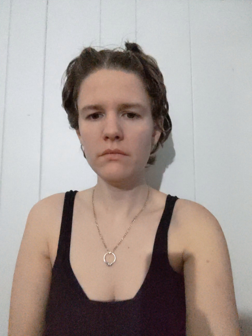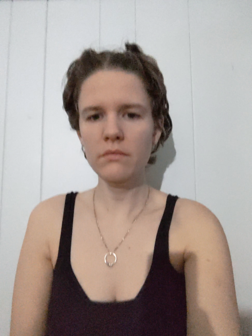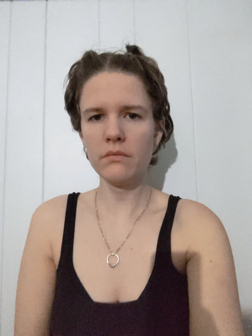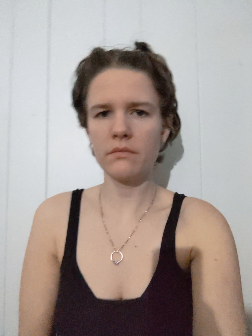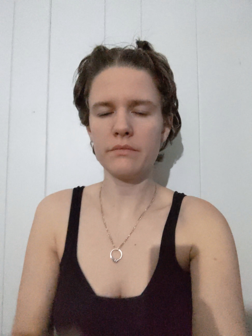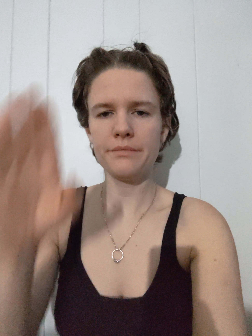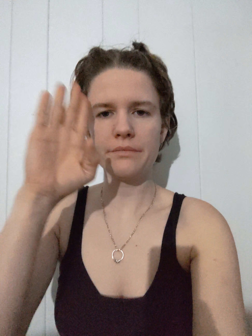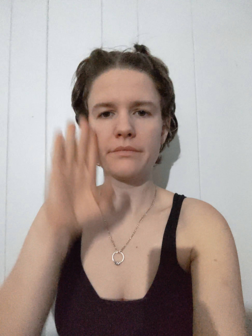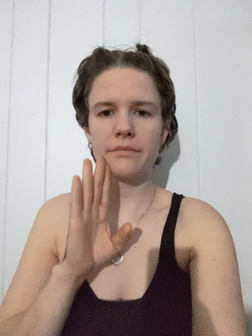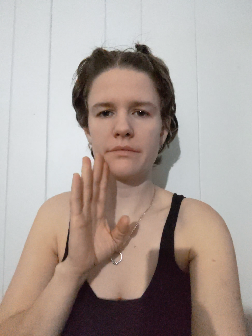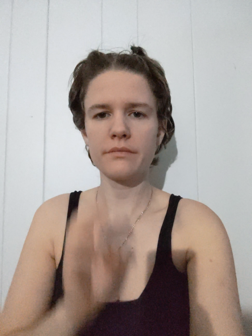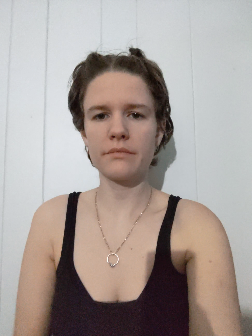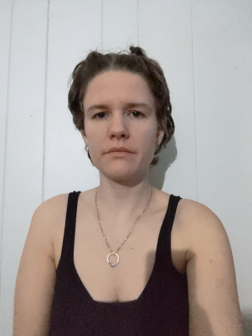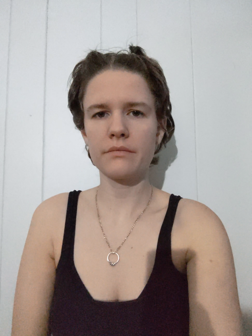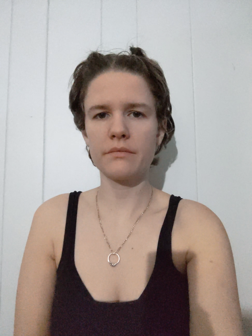brown